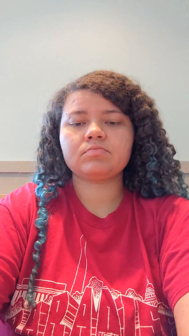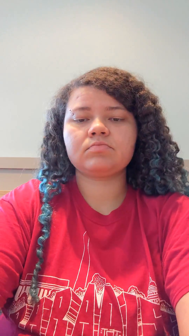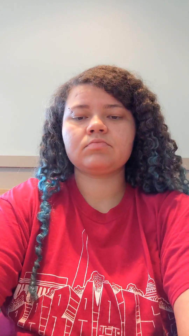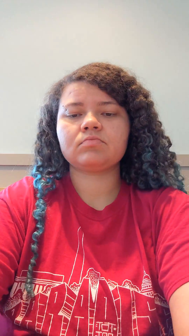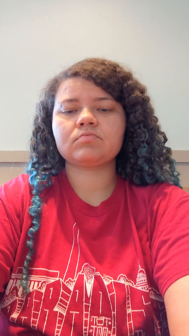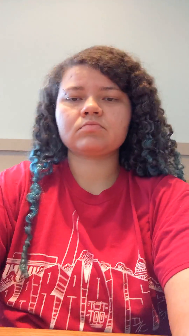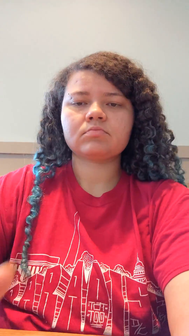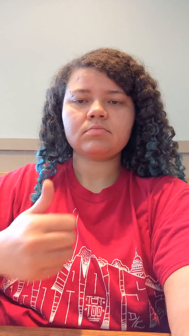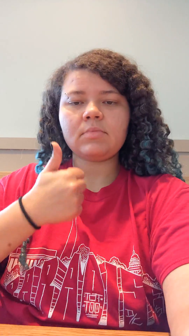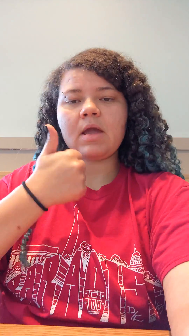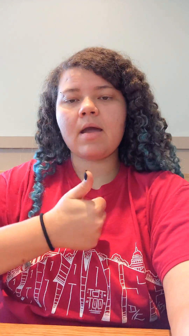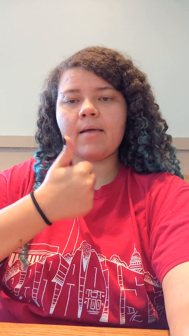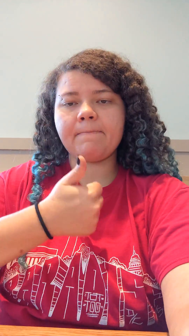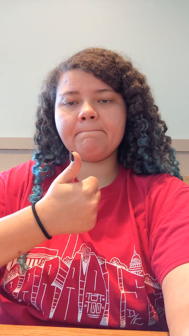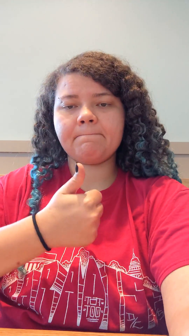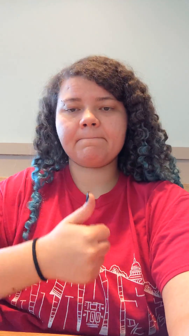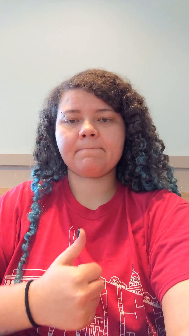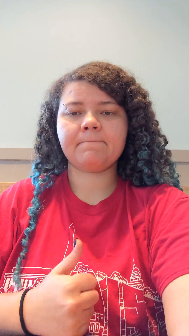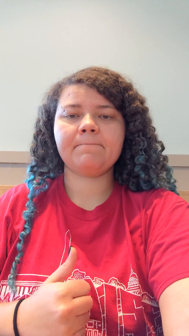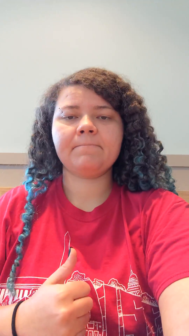help